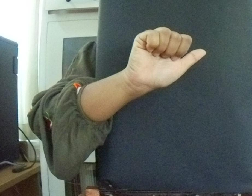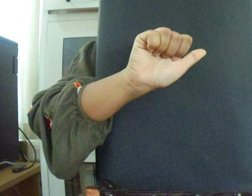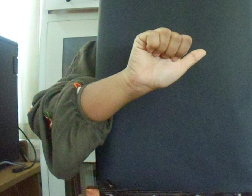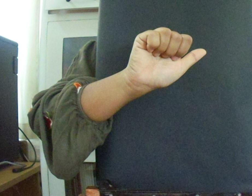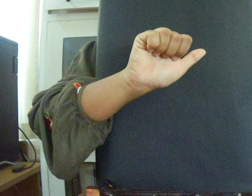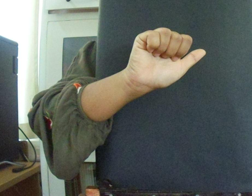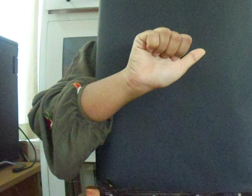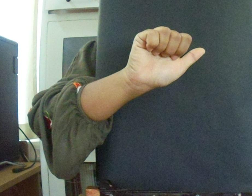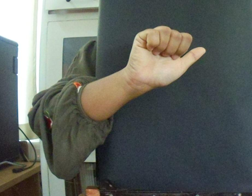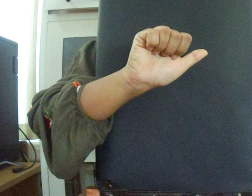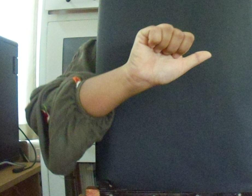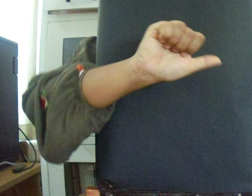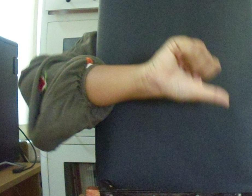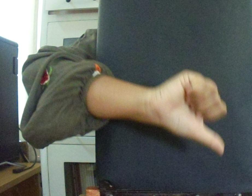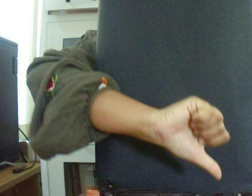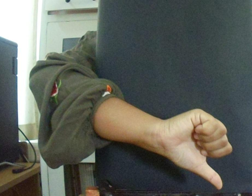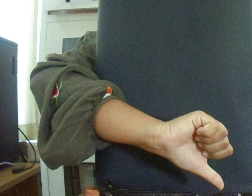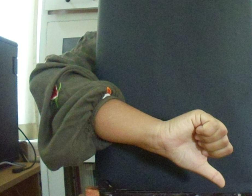lose